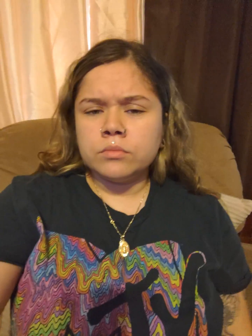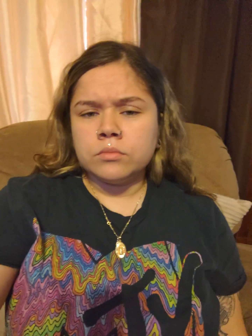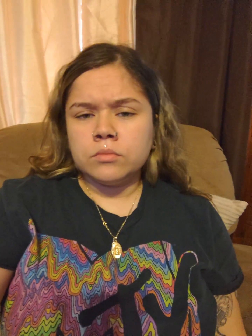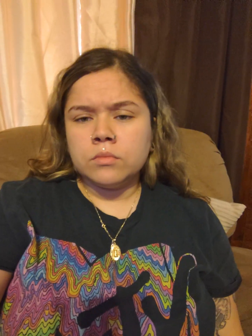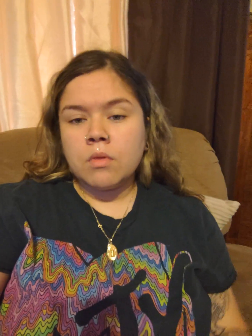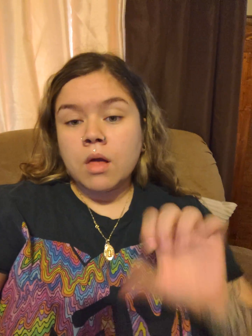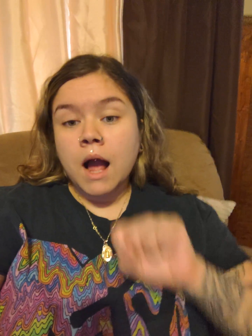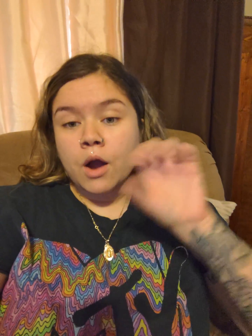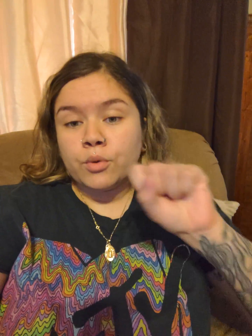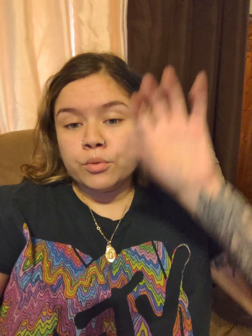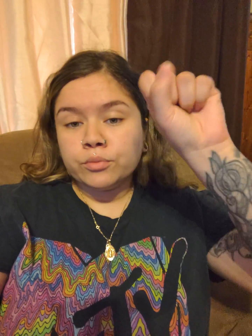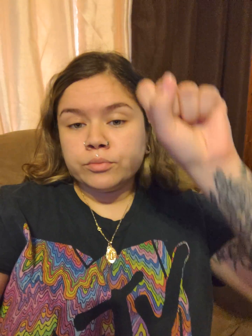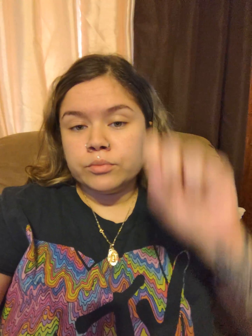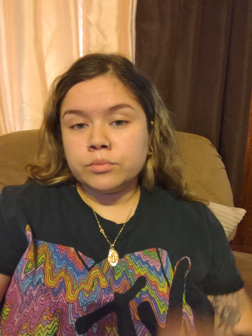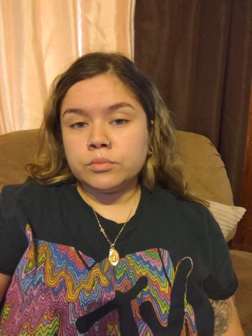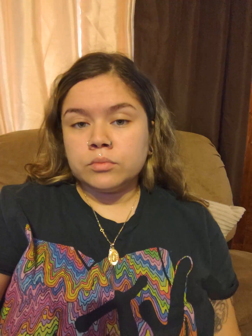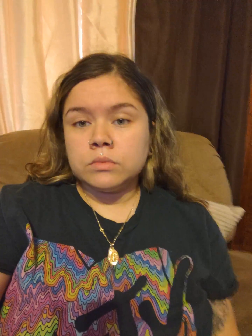ladder